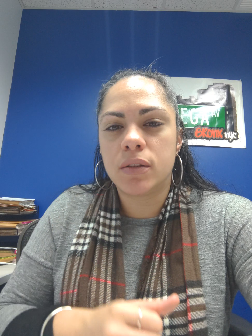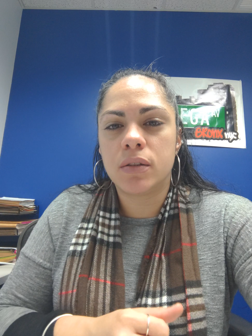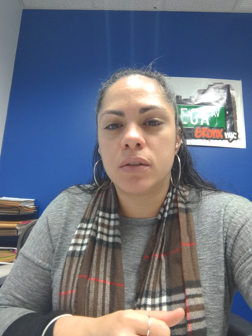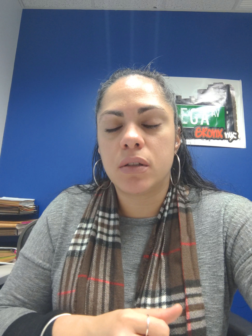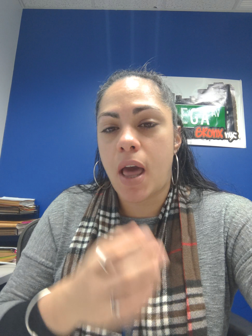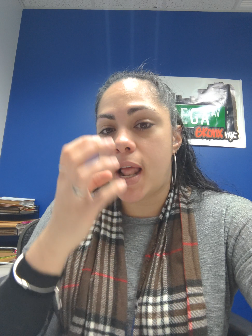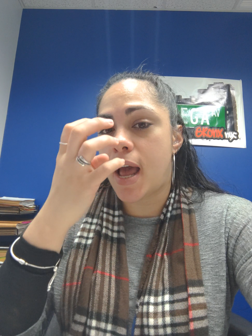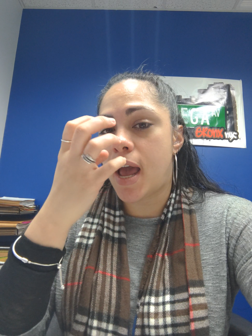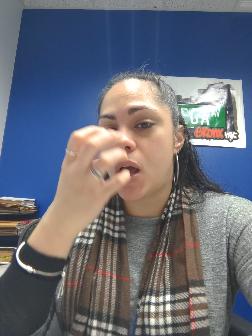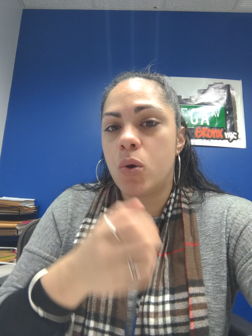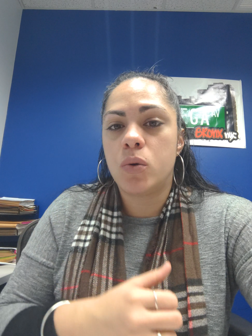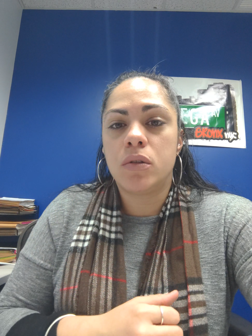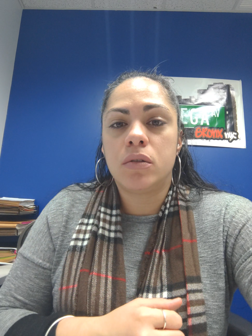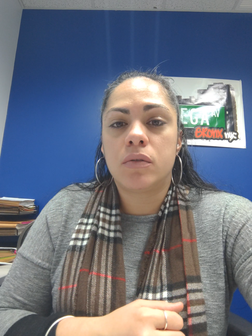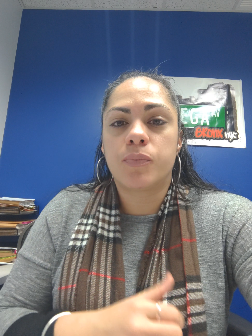clown